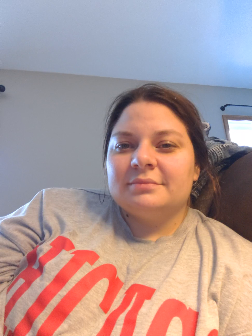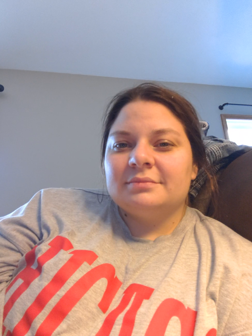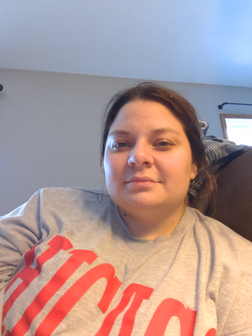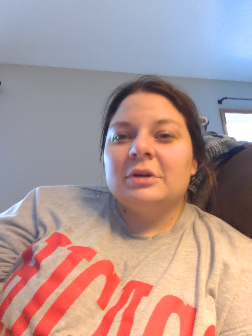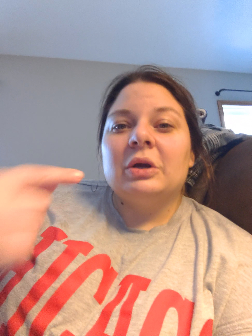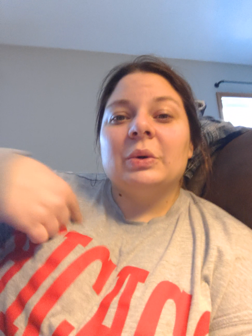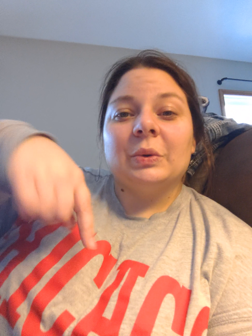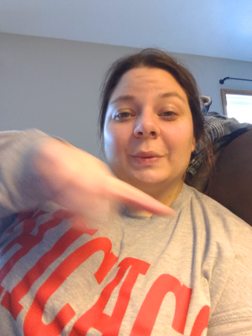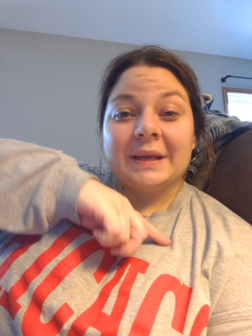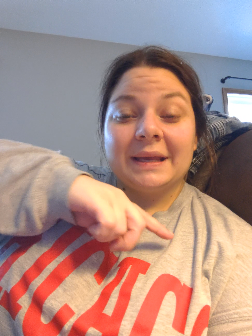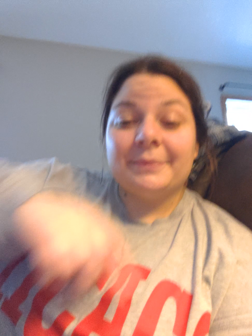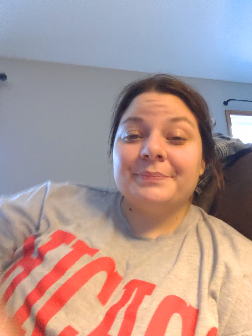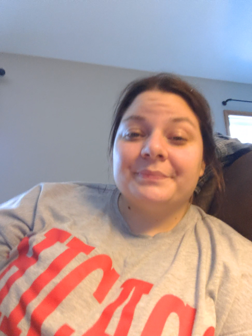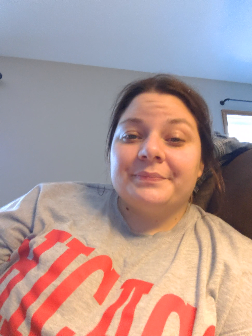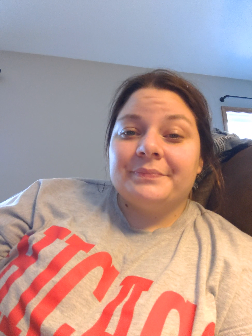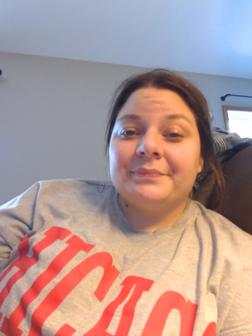we